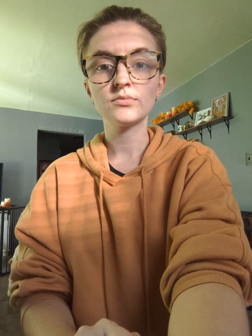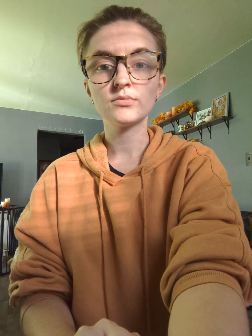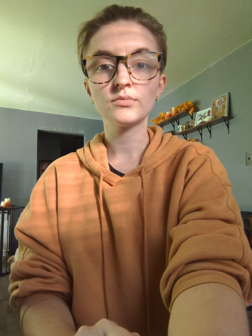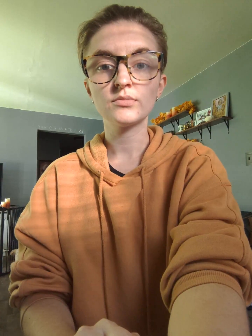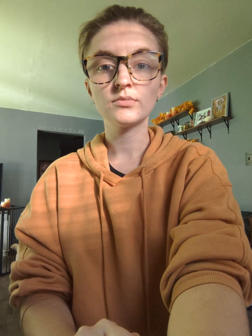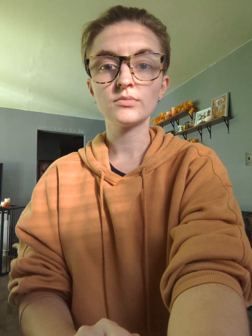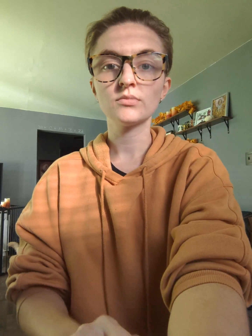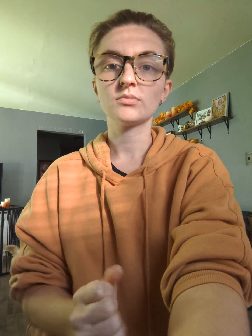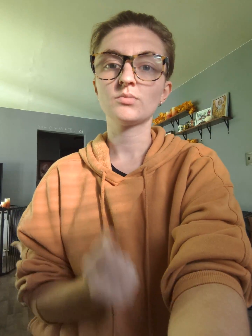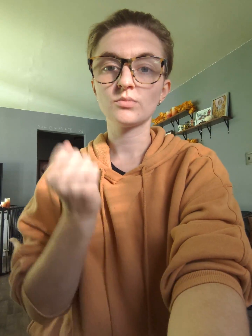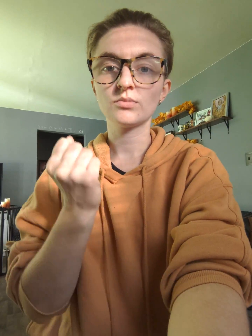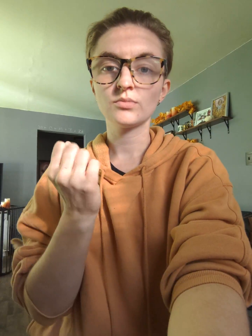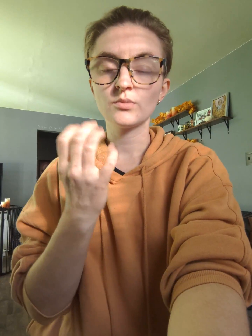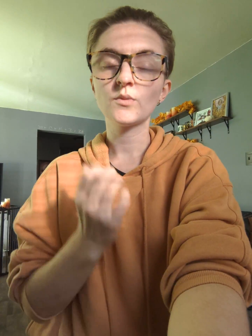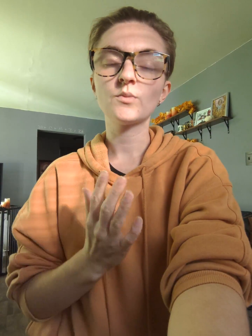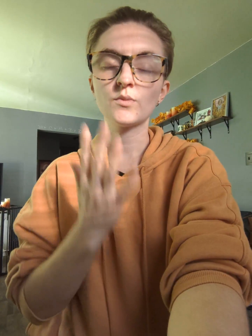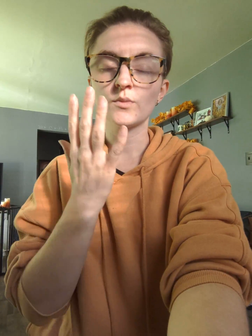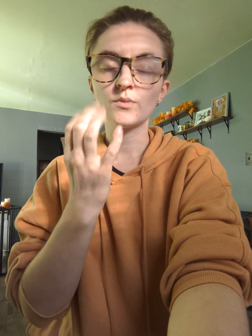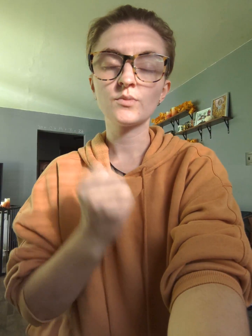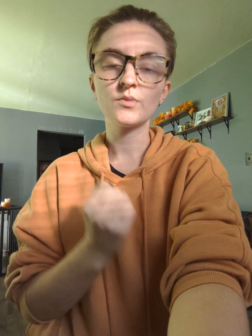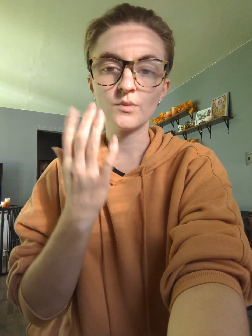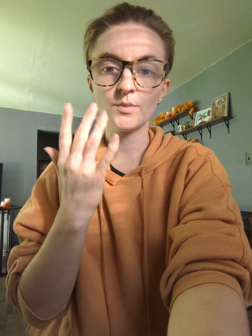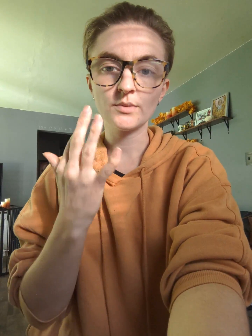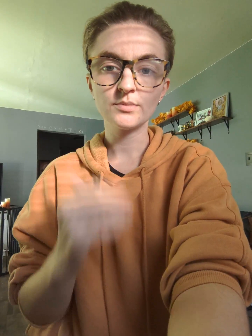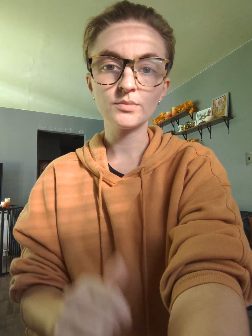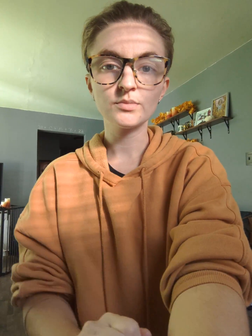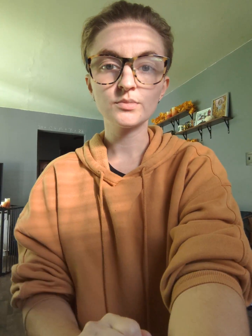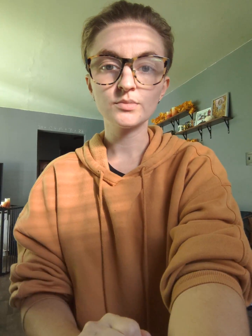gloves